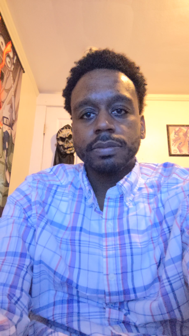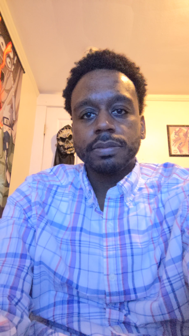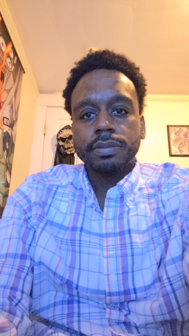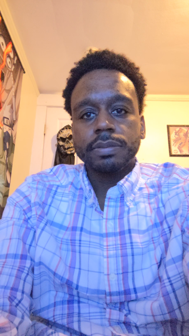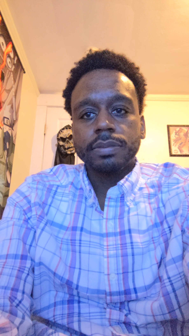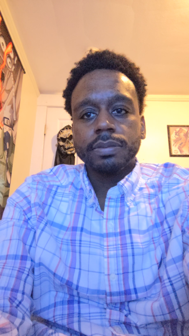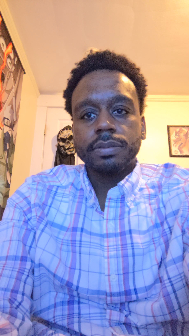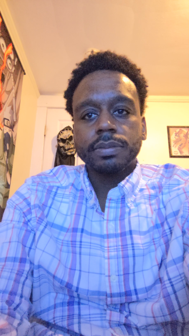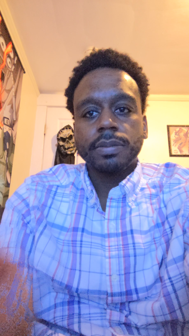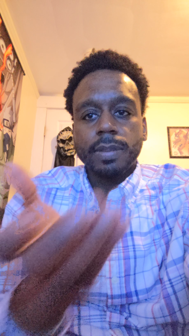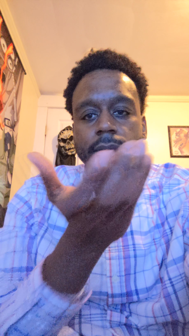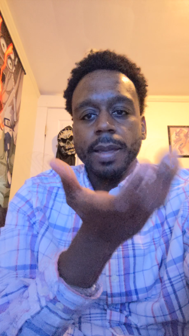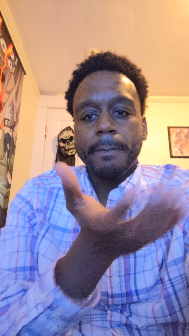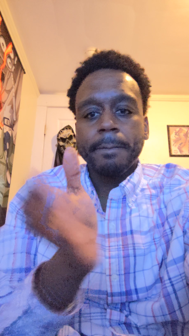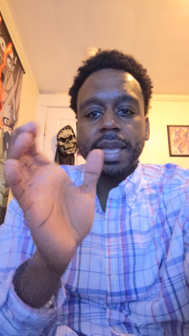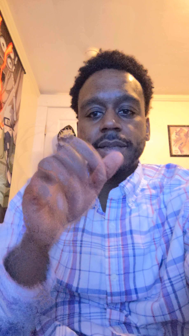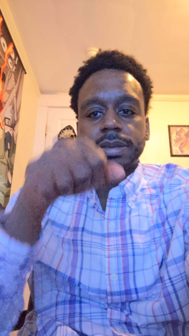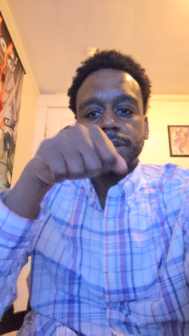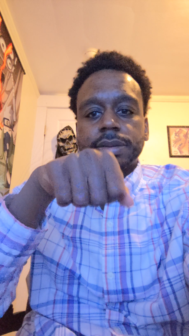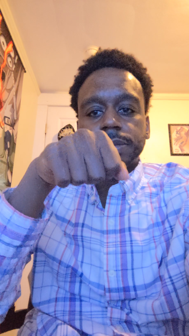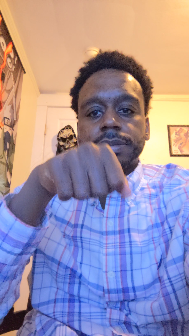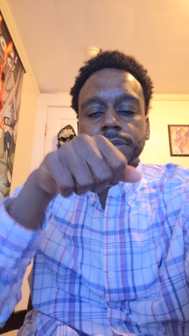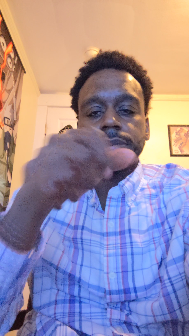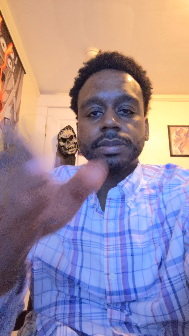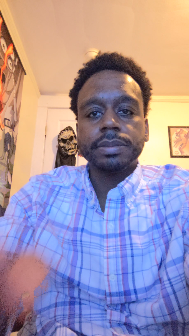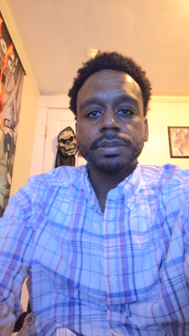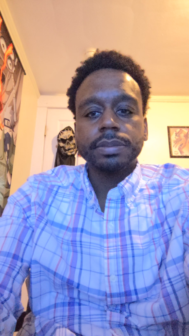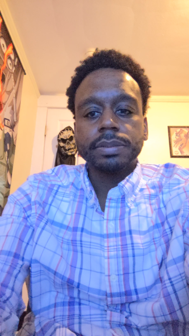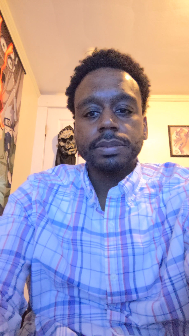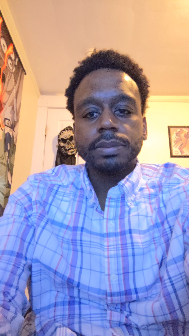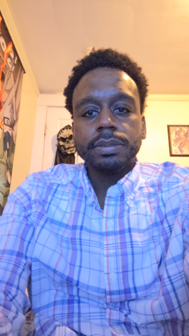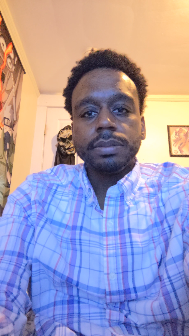basket